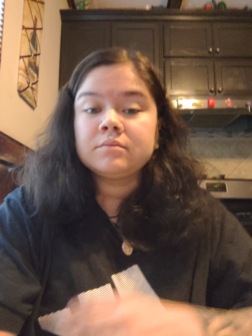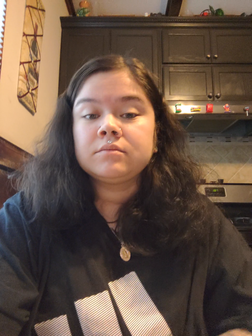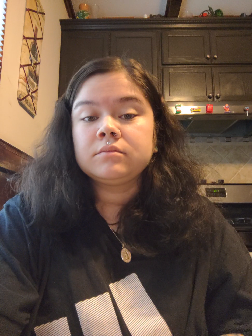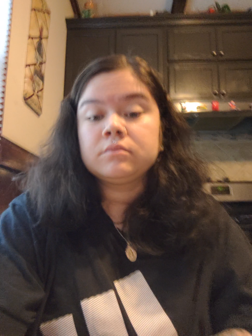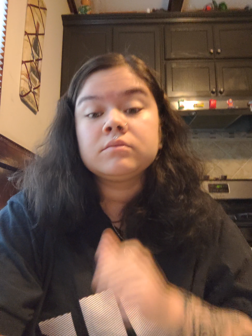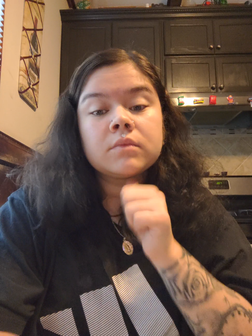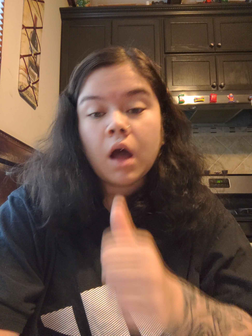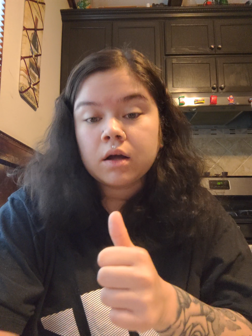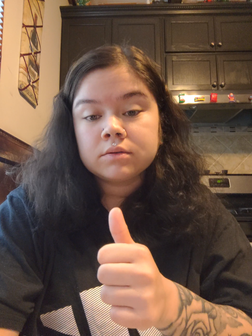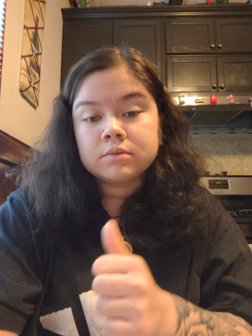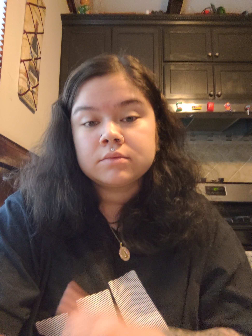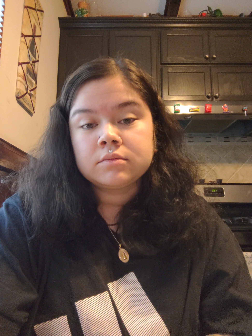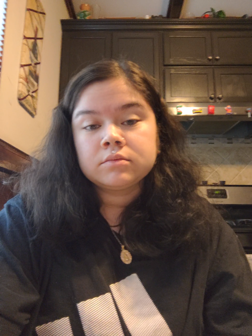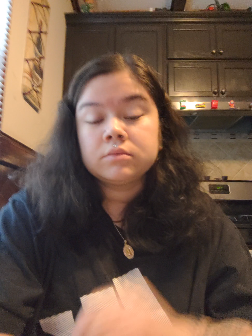not